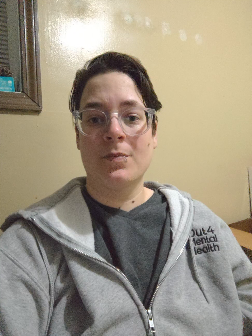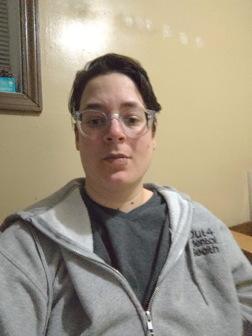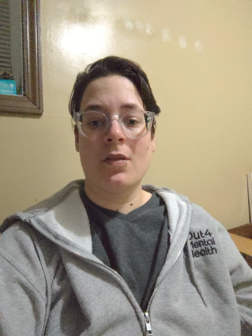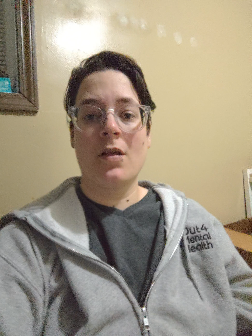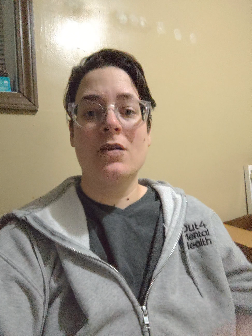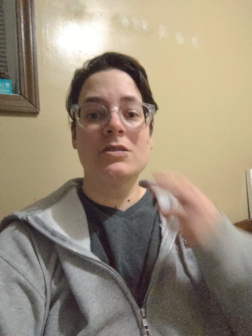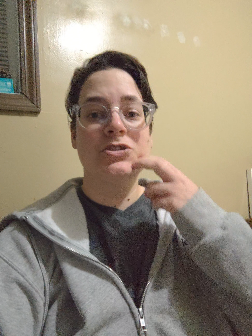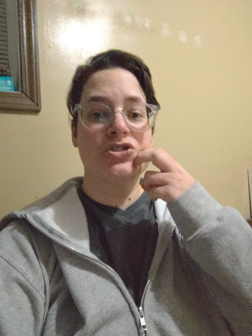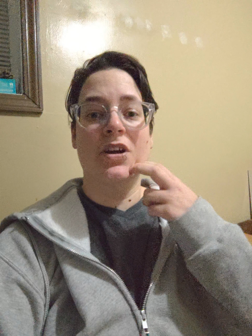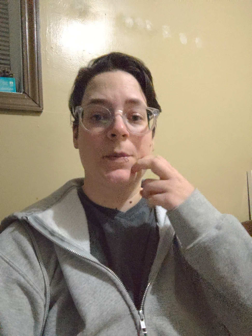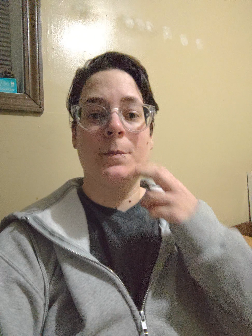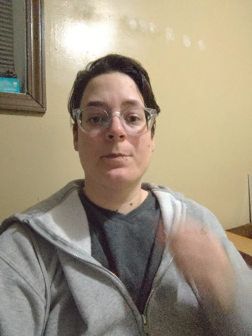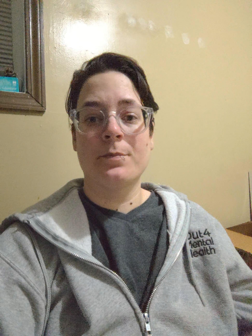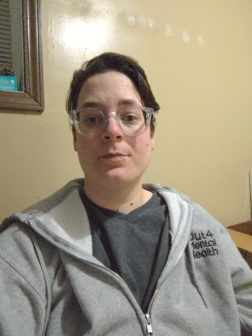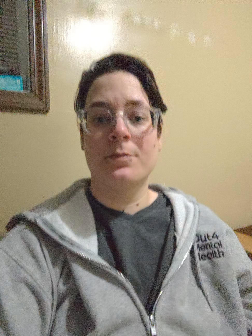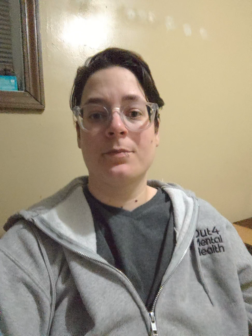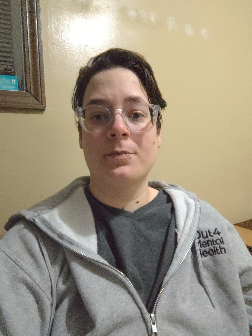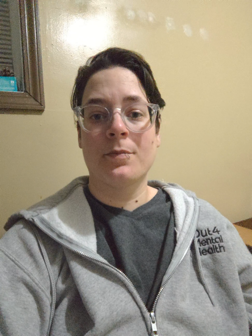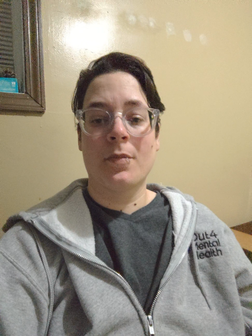gum